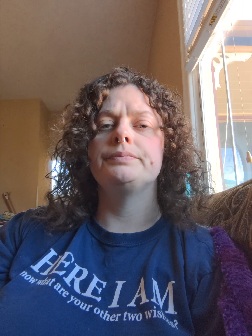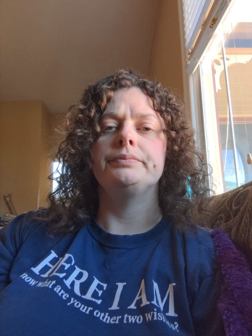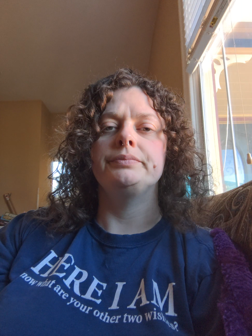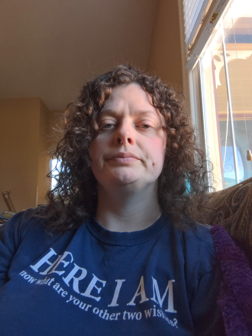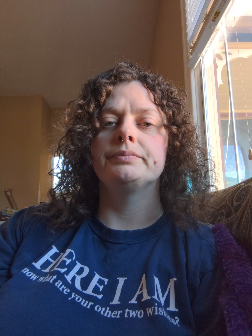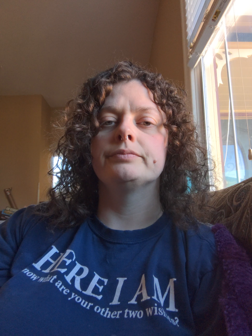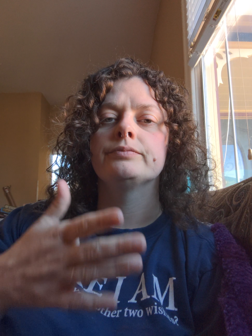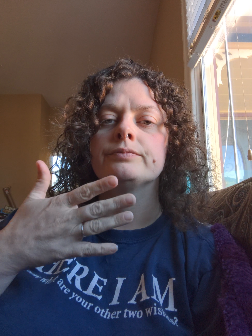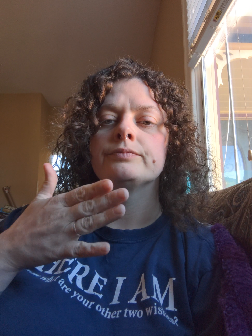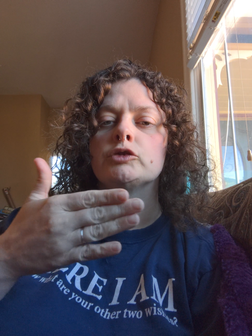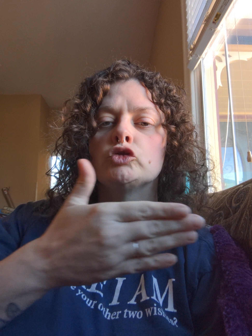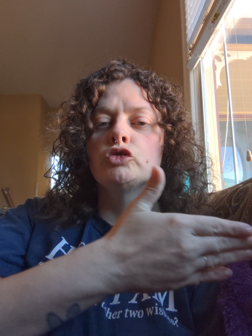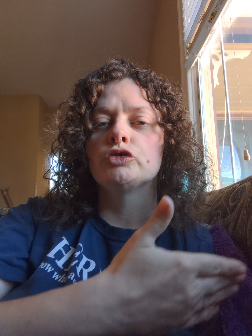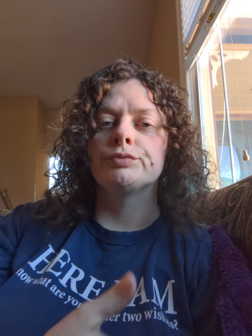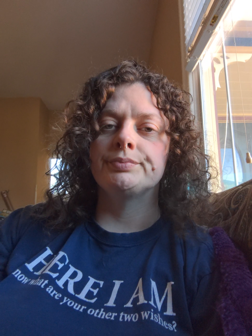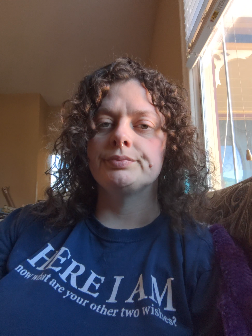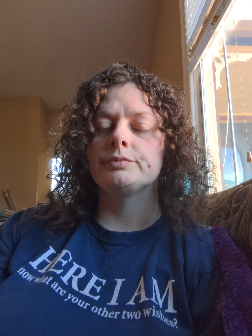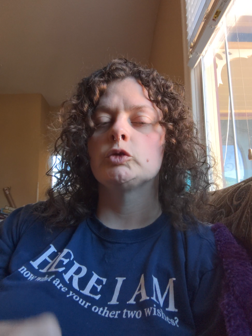fish